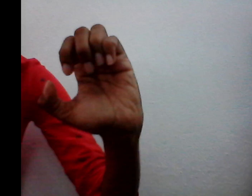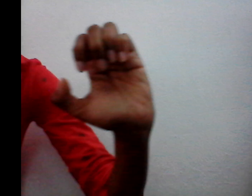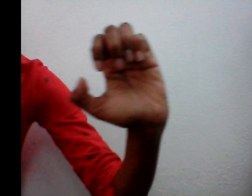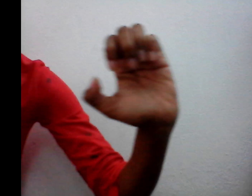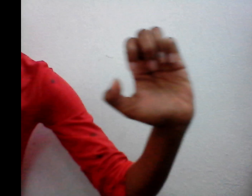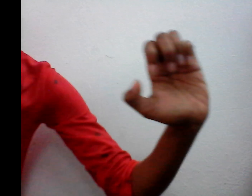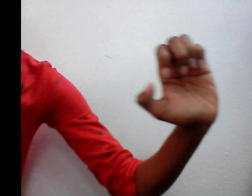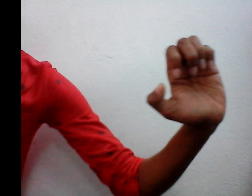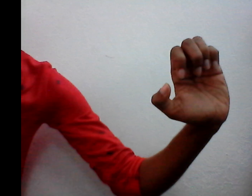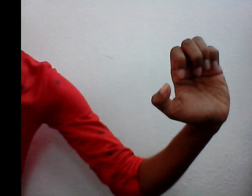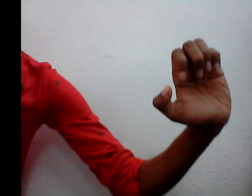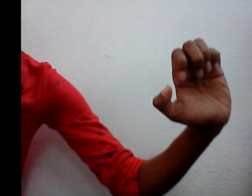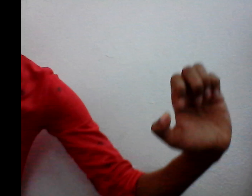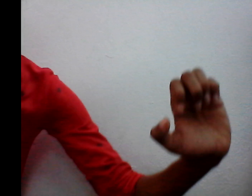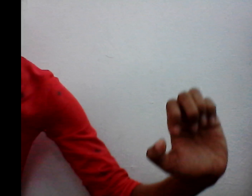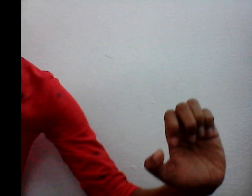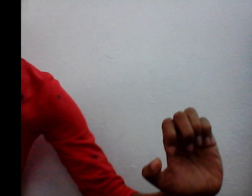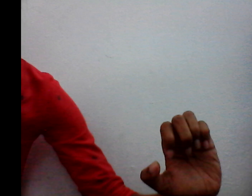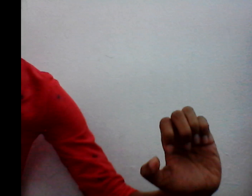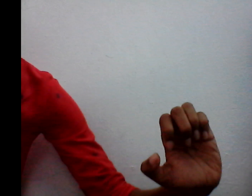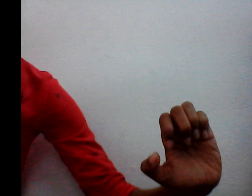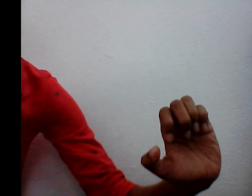ഈ